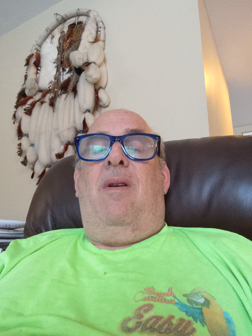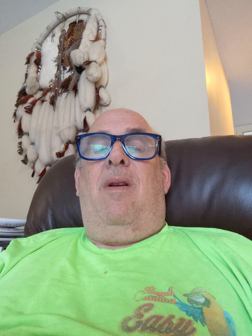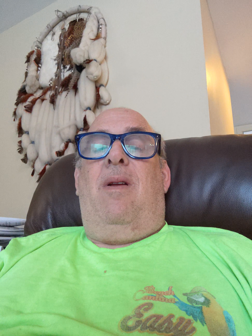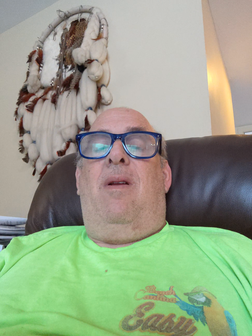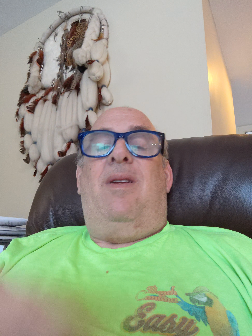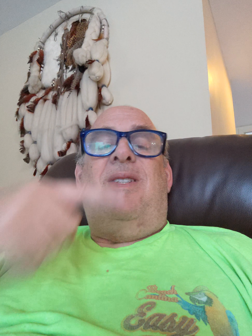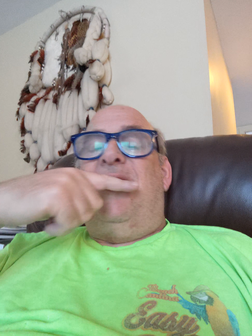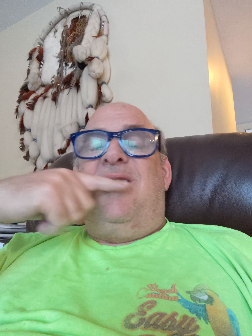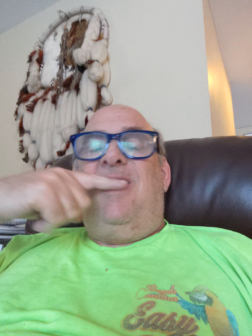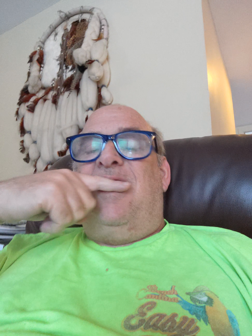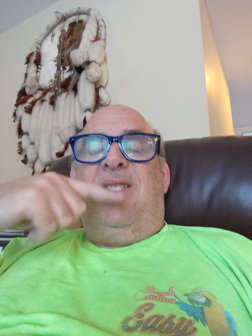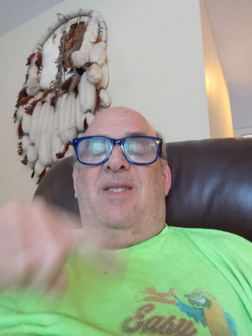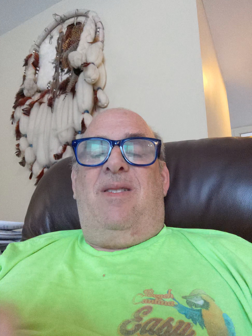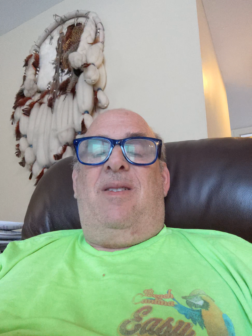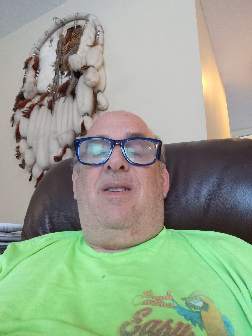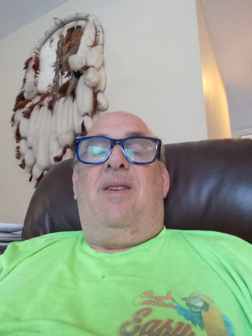toothbrush